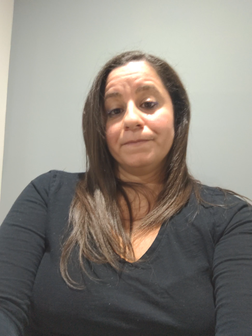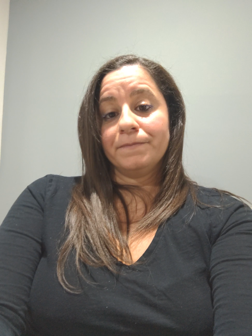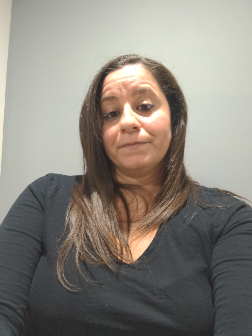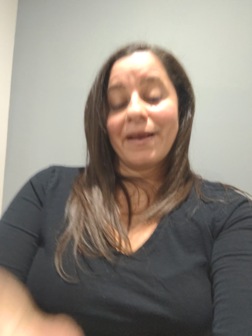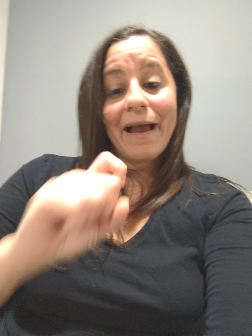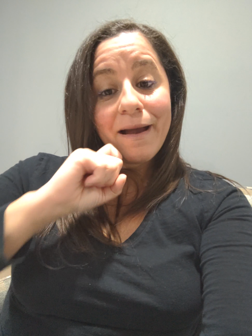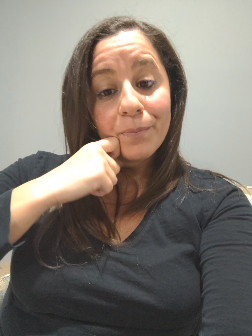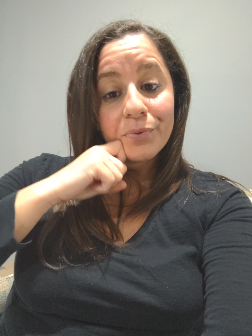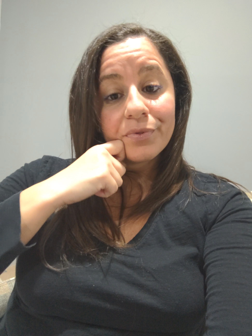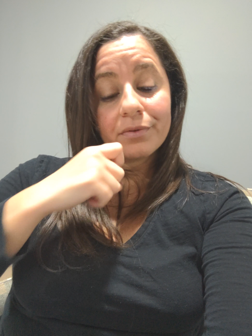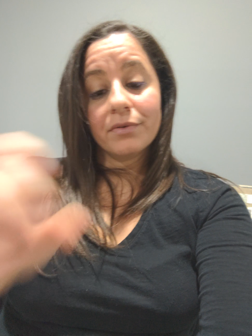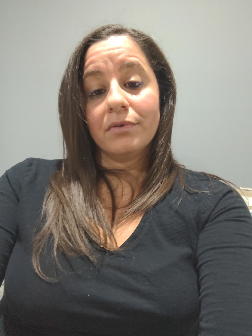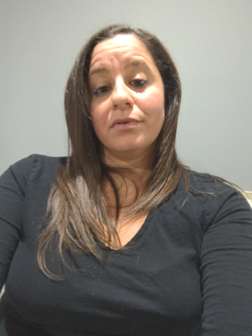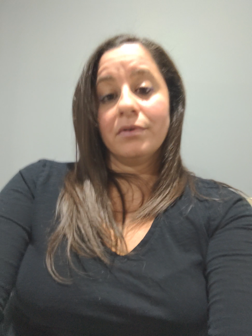apple